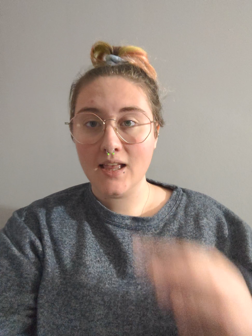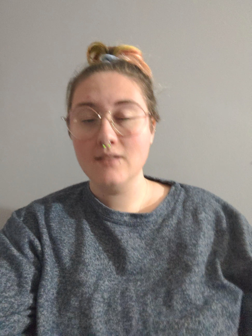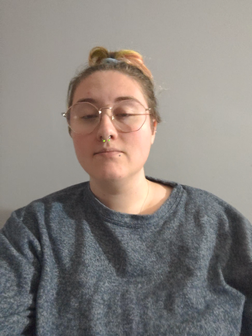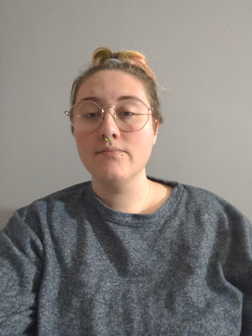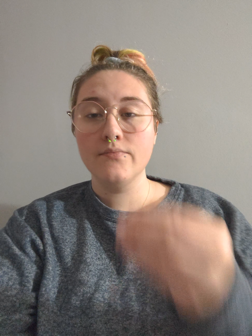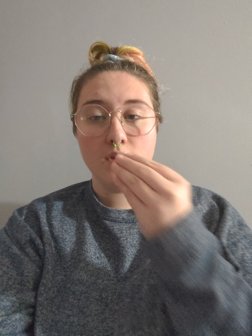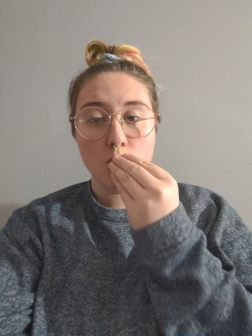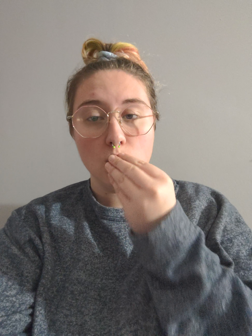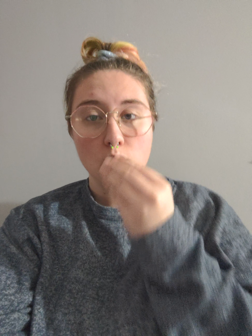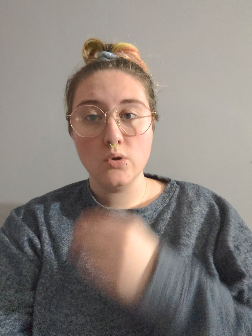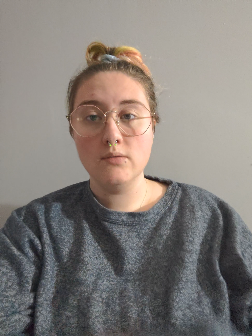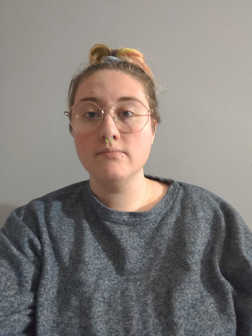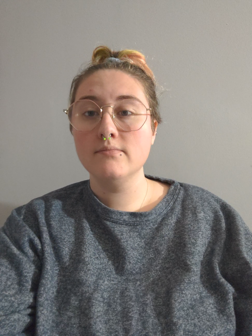food